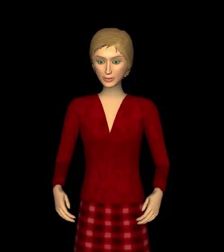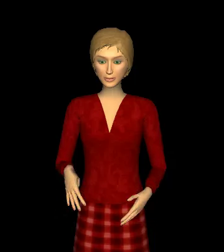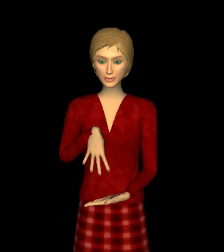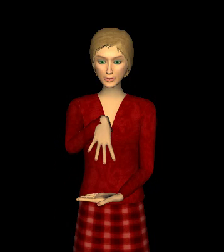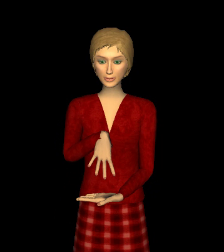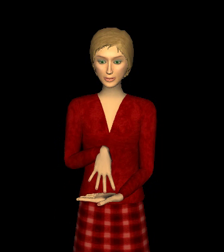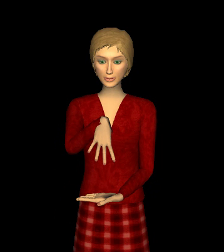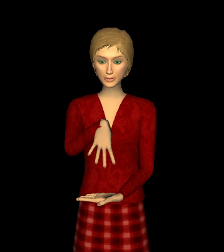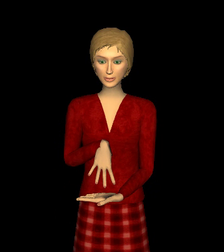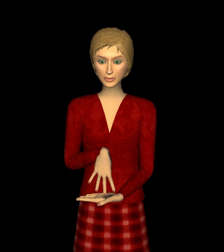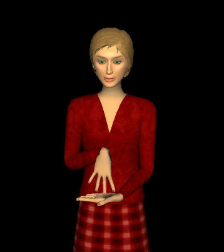أثينا